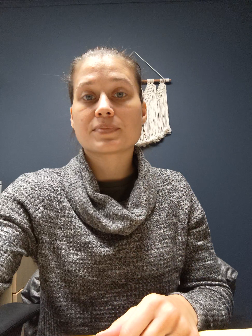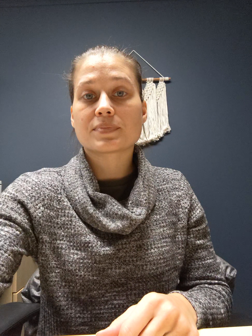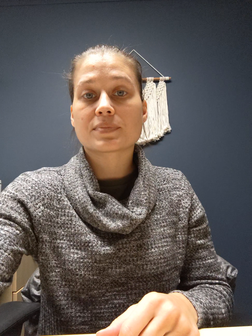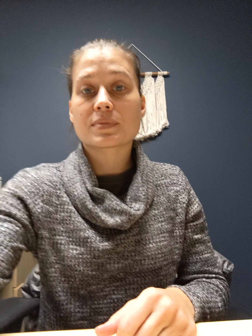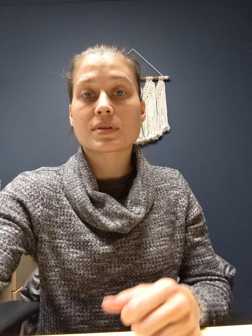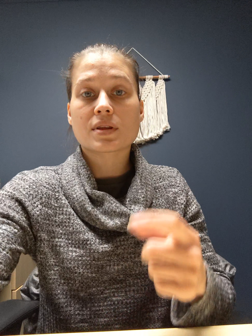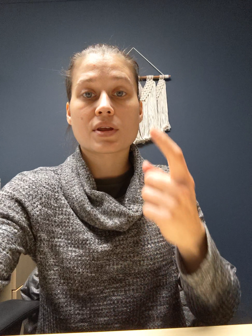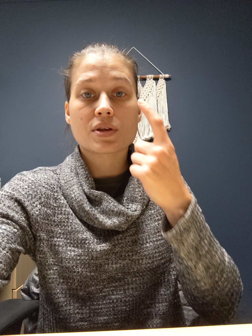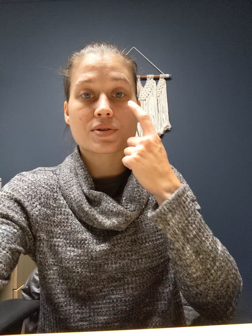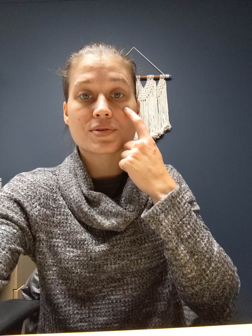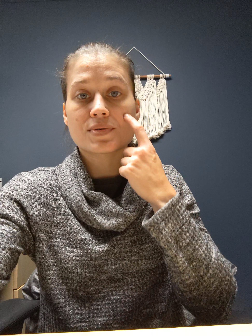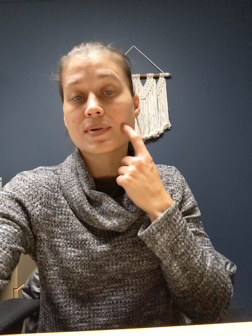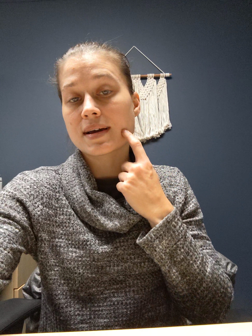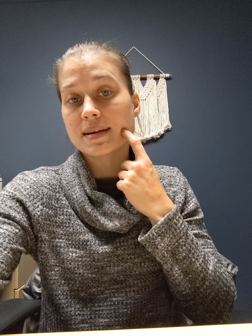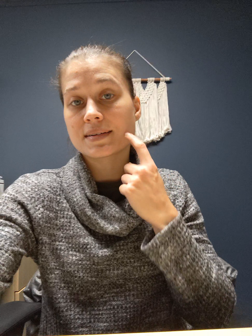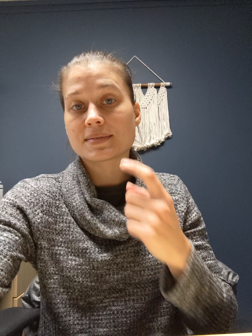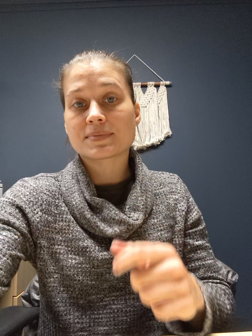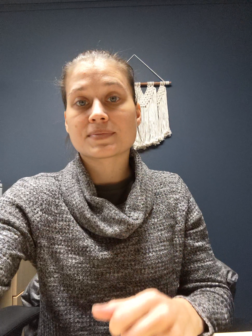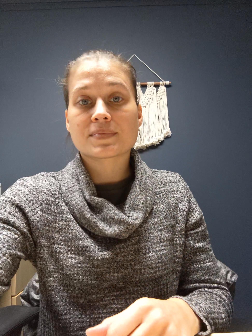cry